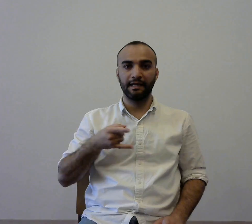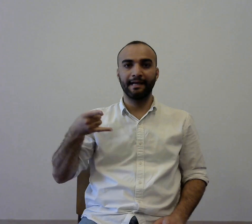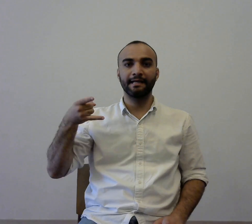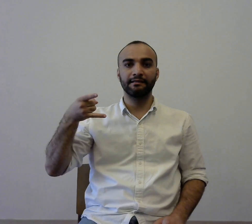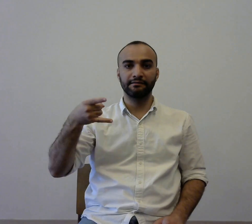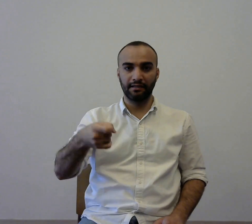taksi